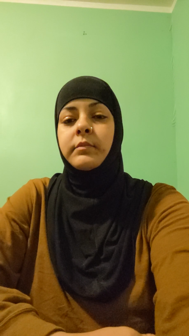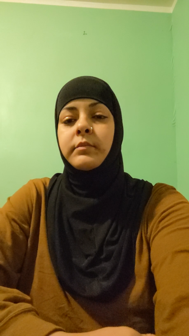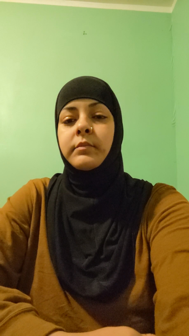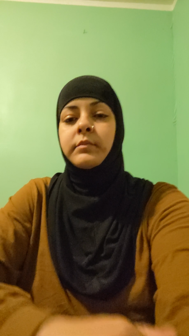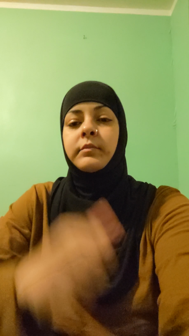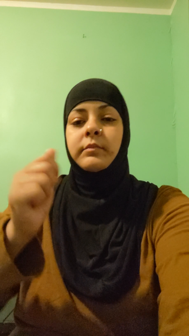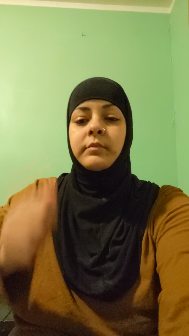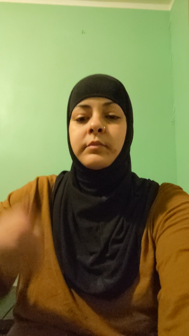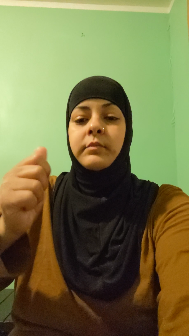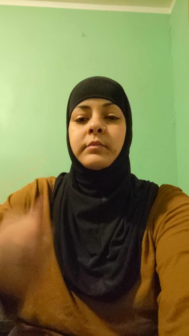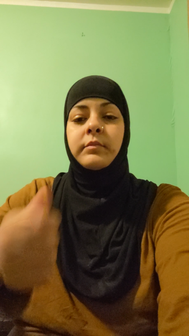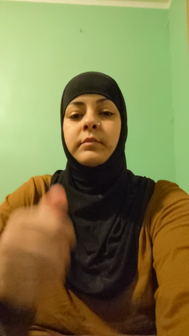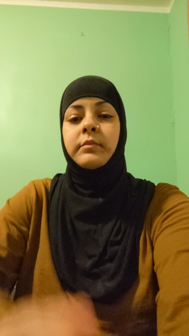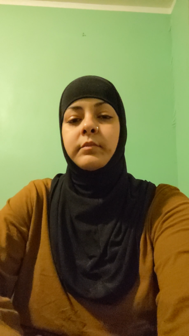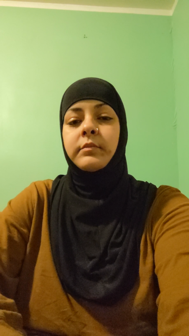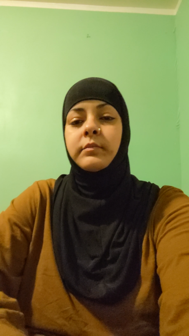cart